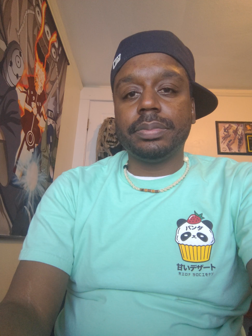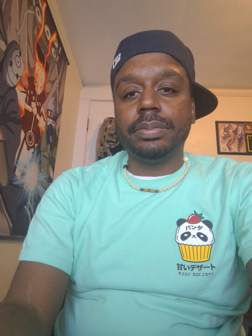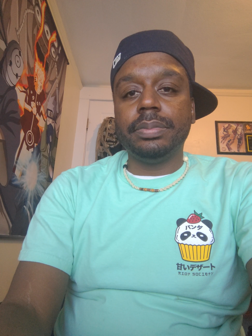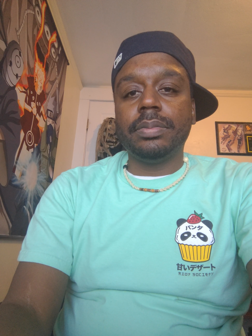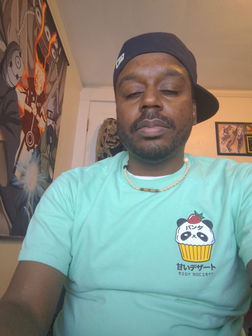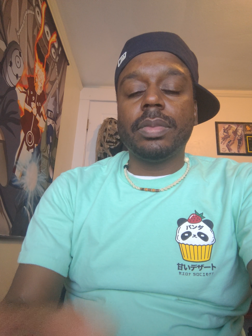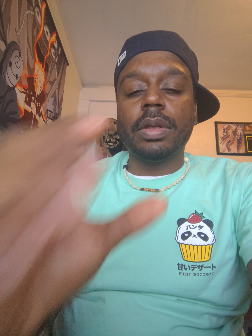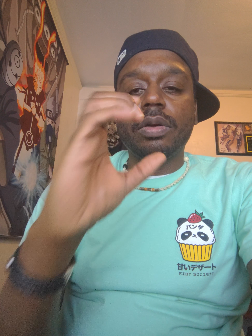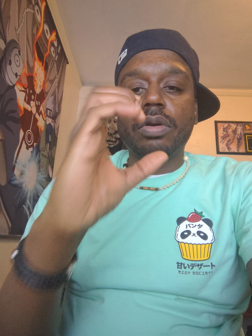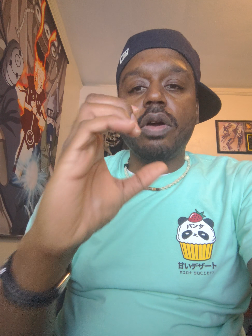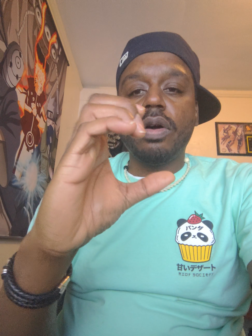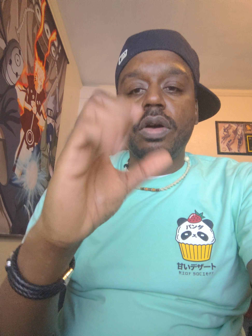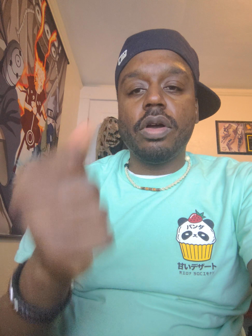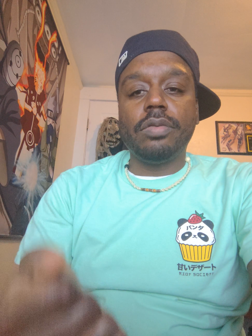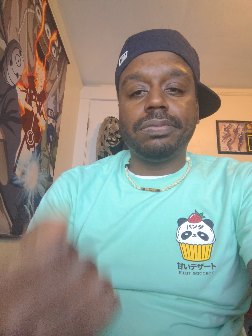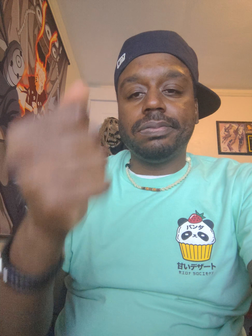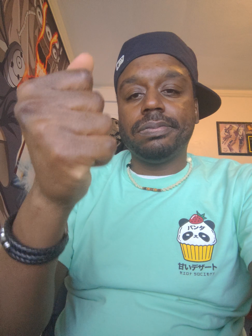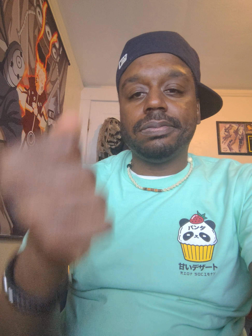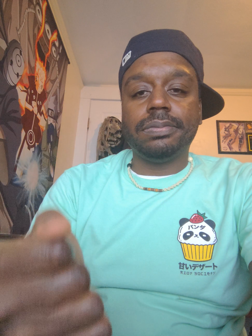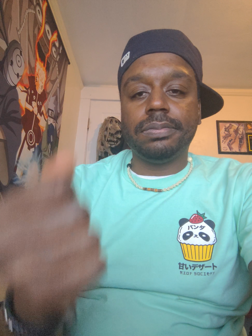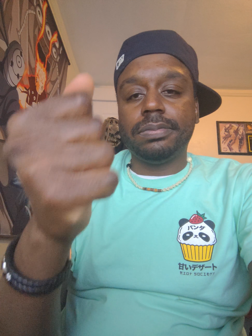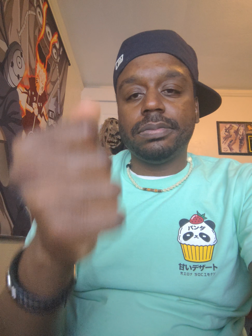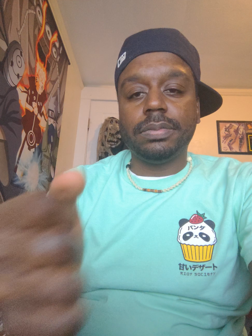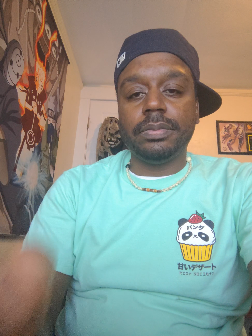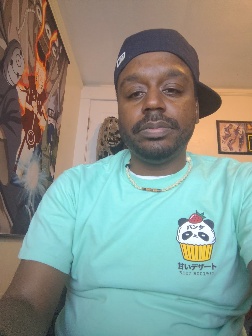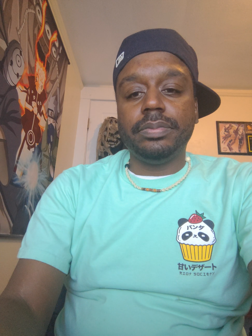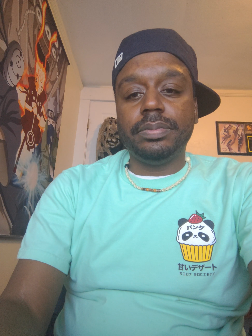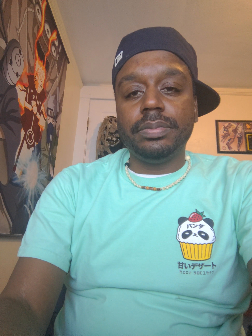car